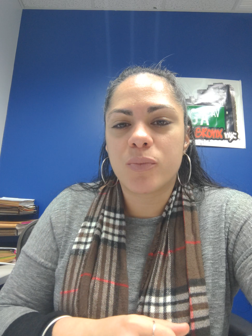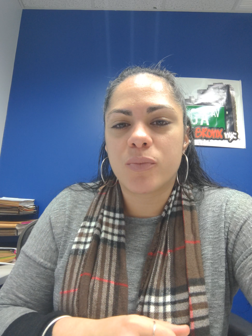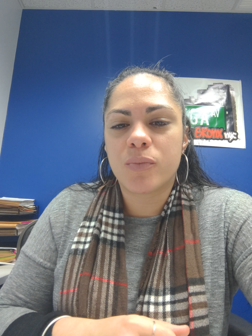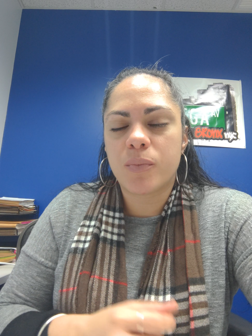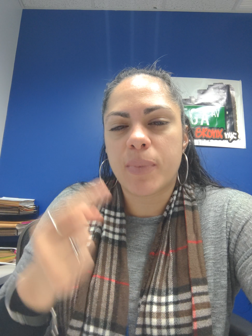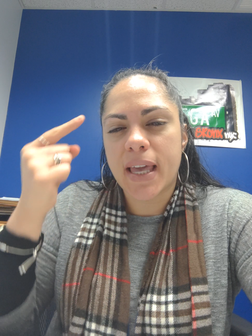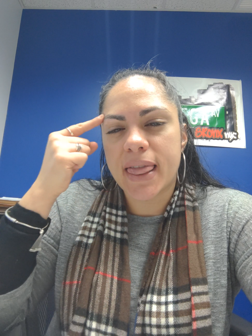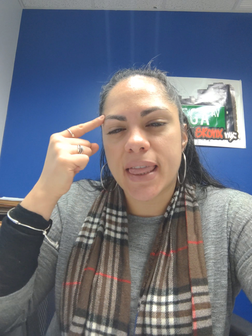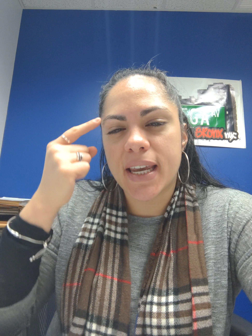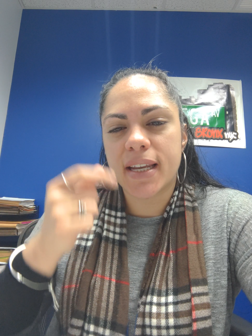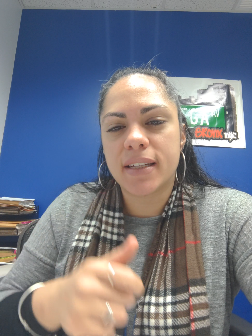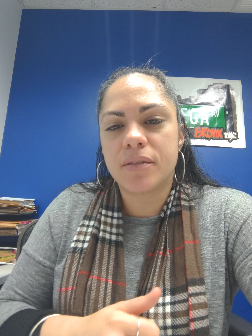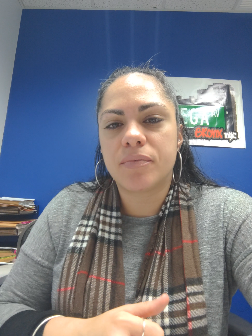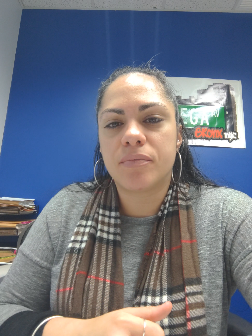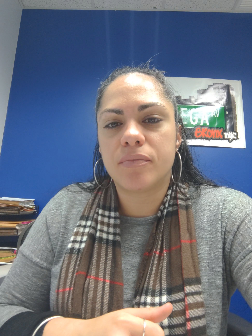think